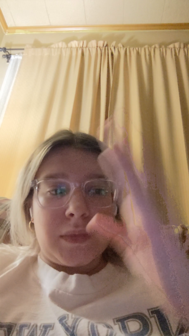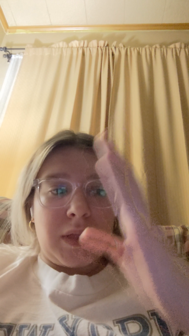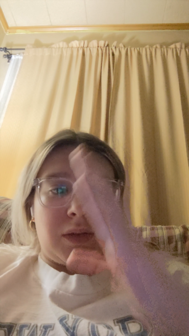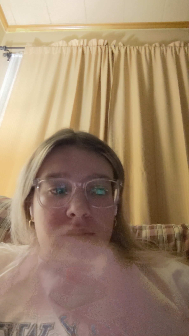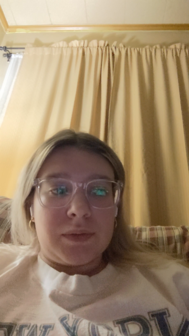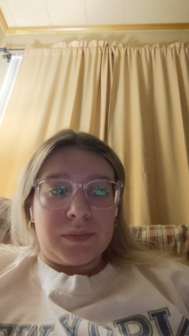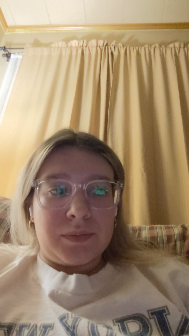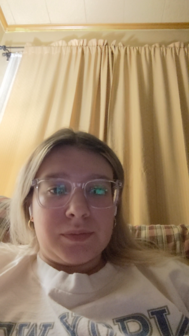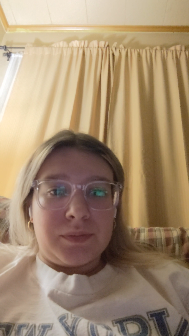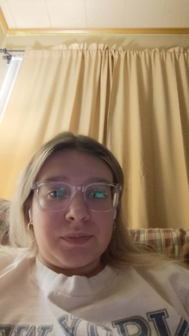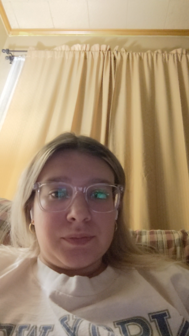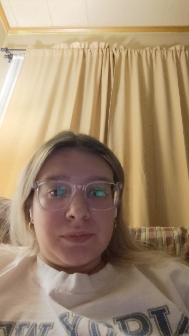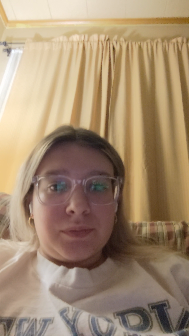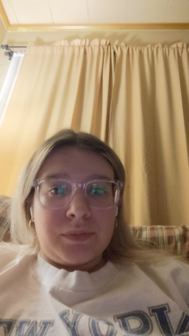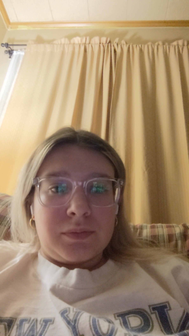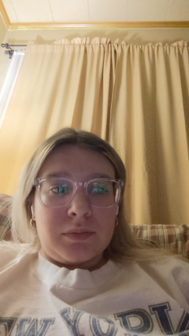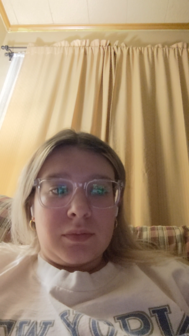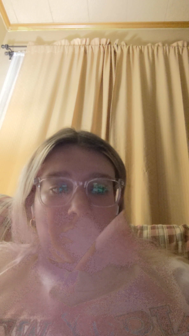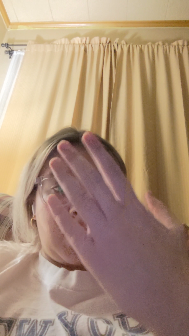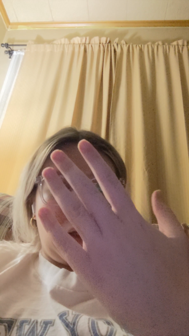hand